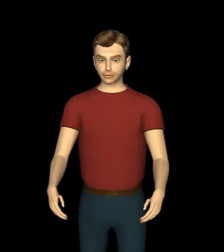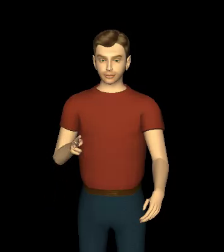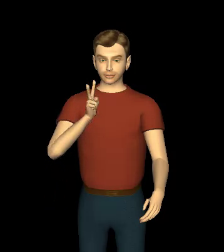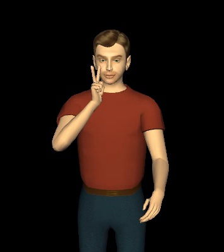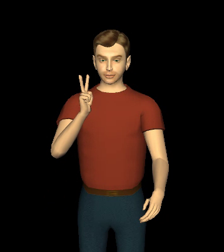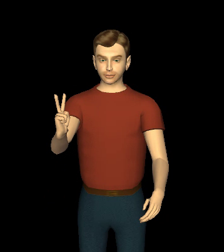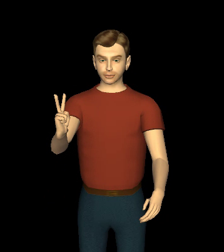يشاهد